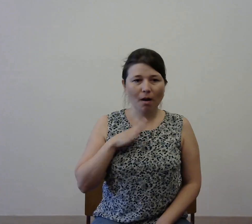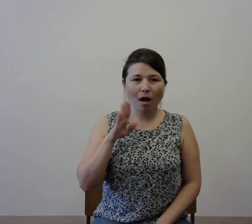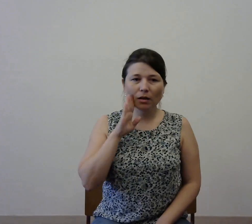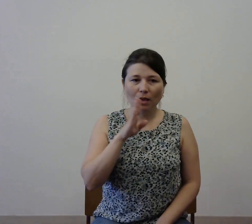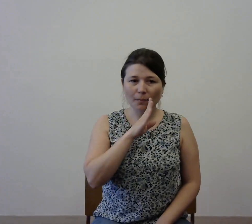ana